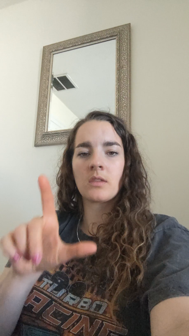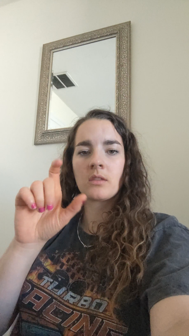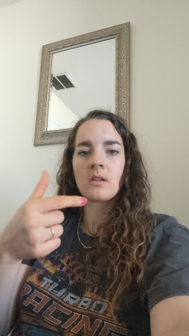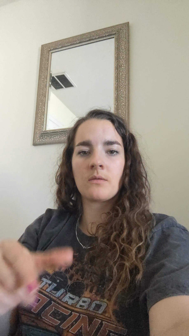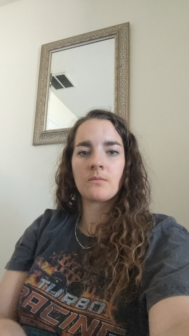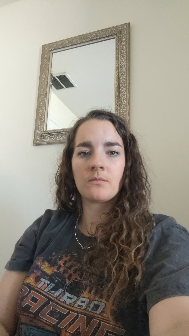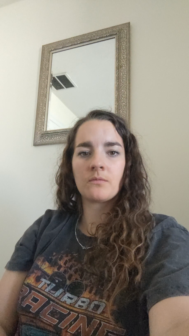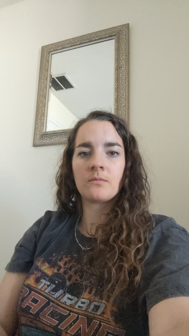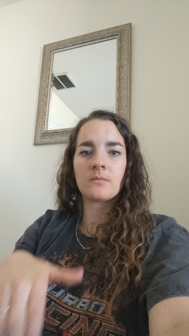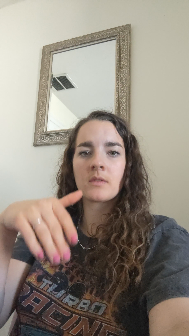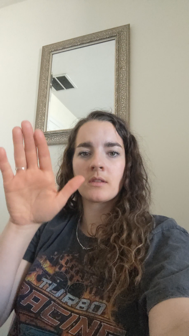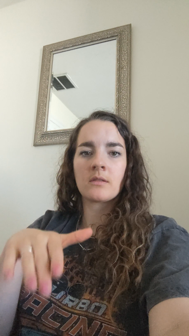paint